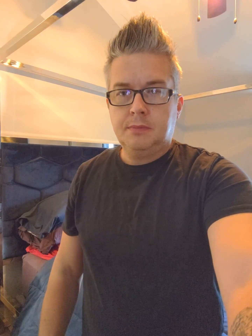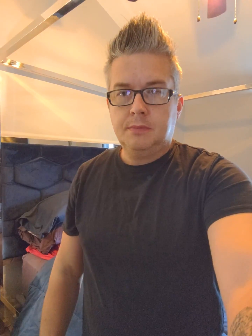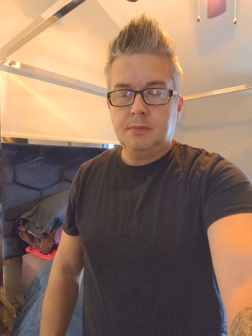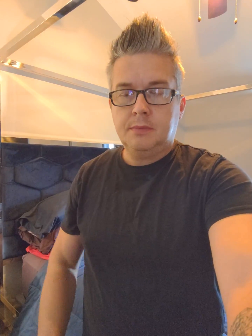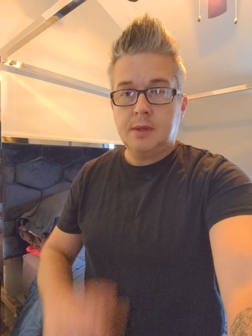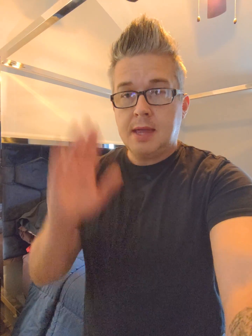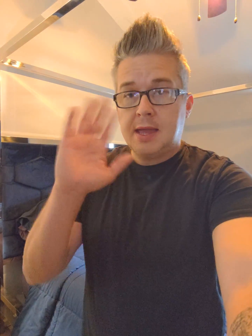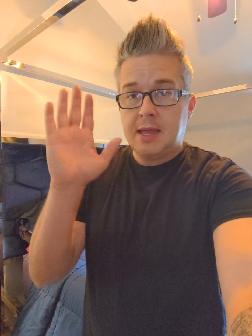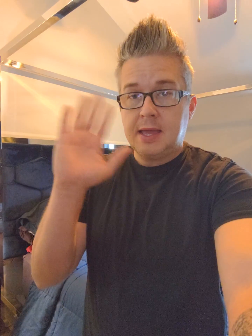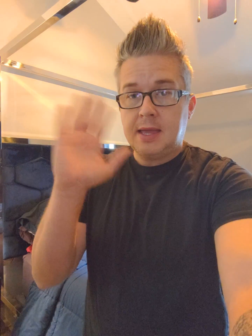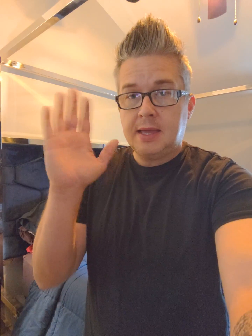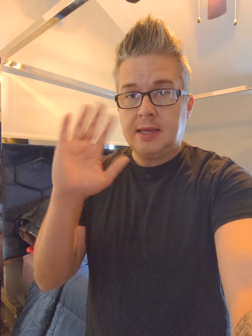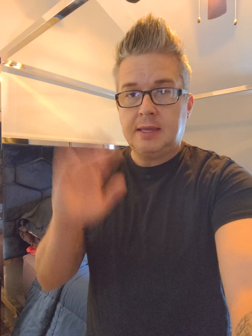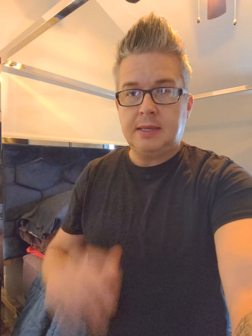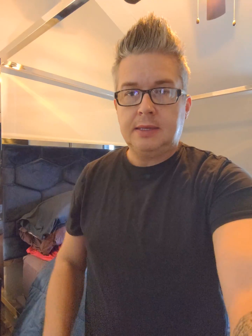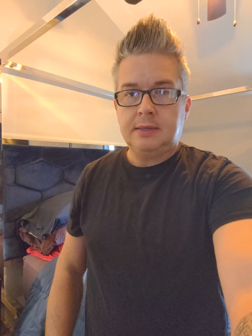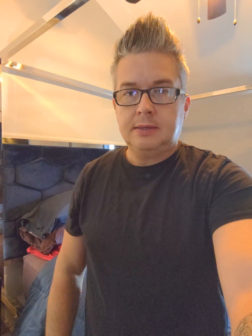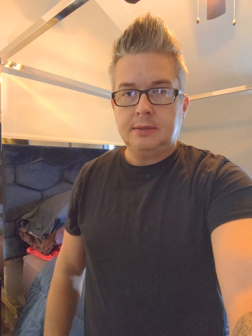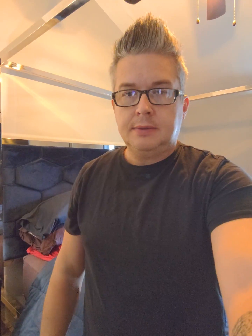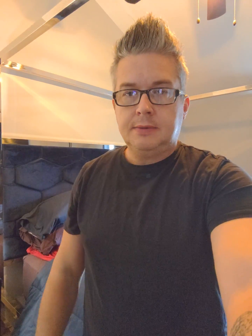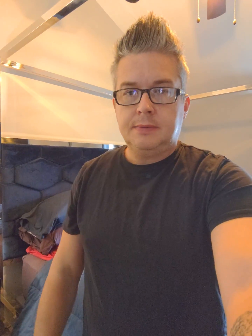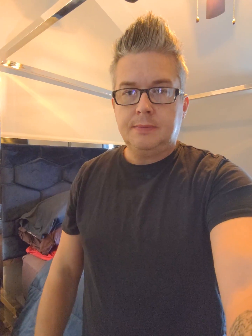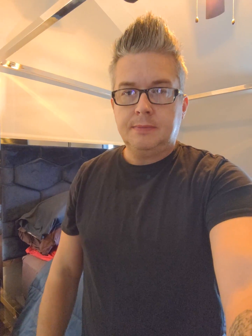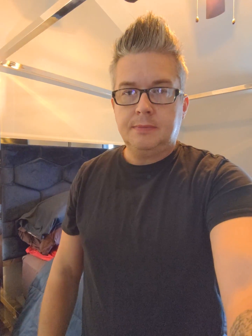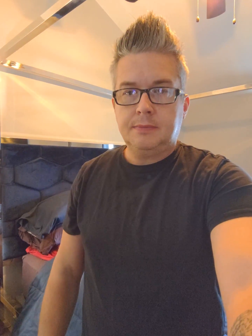hi